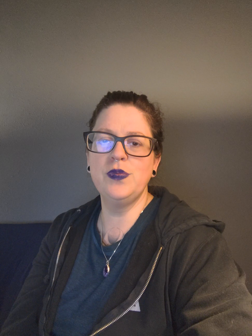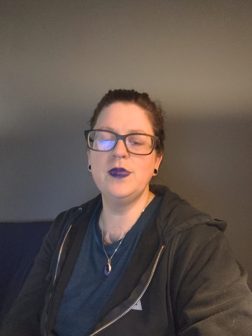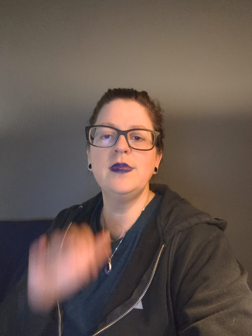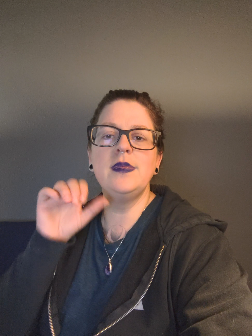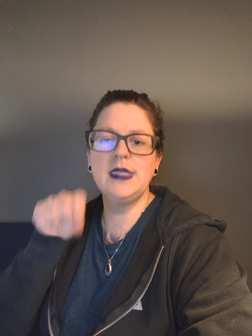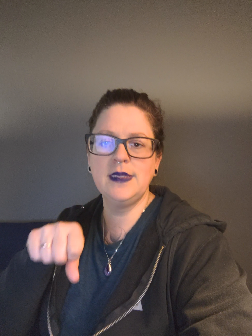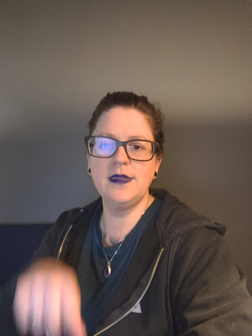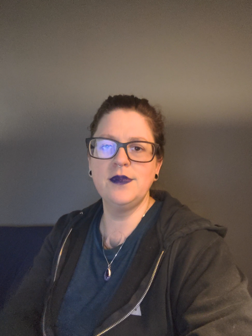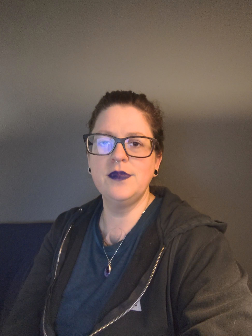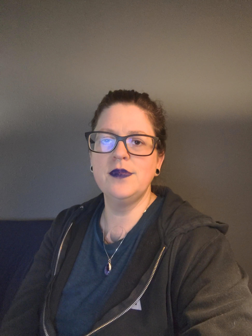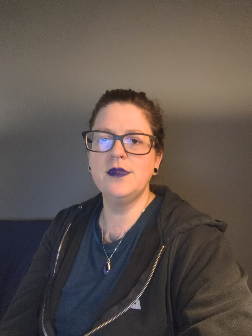yes